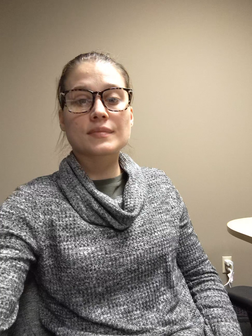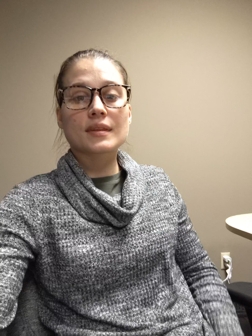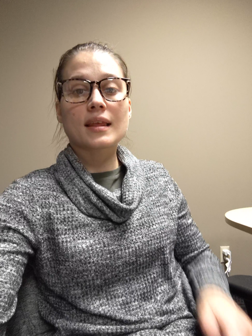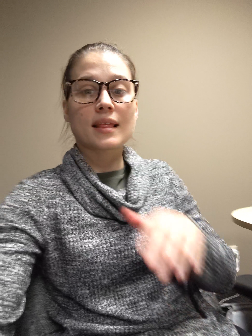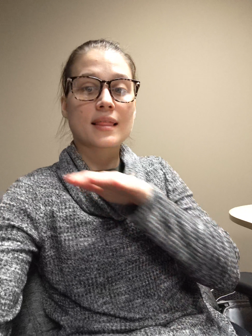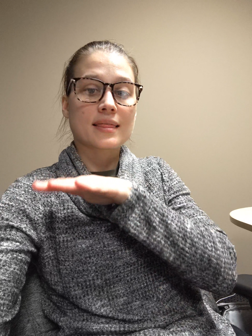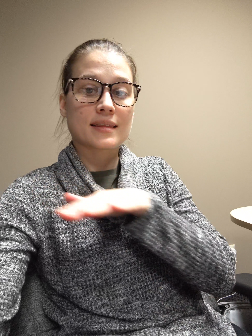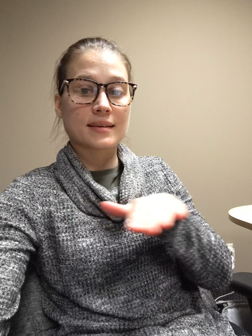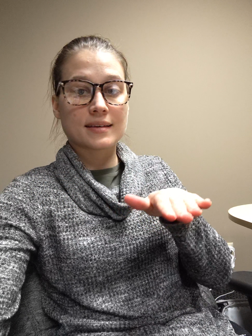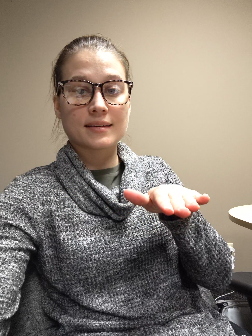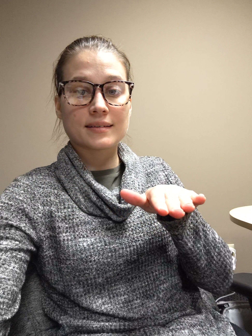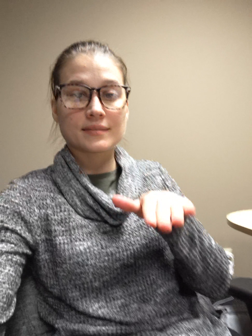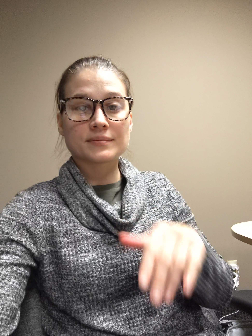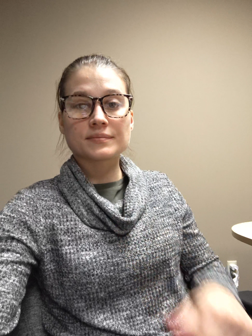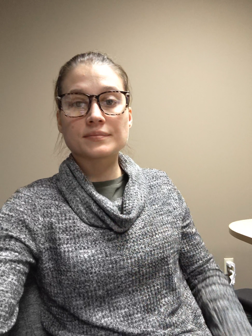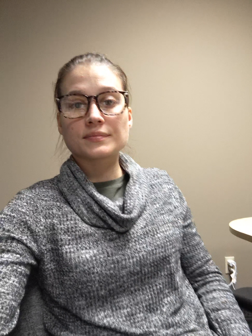clean